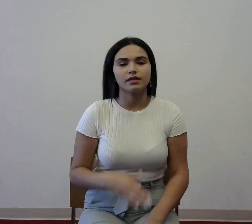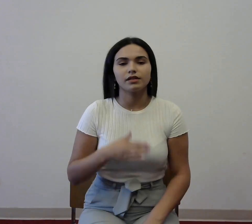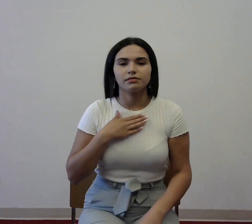mən